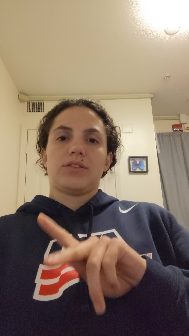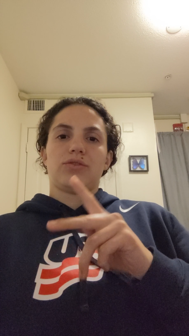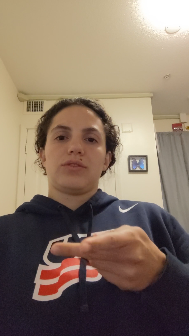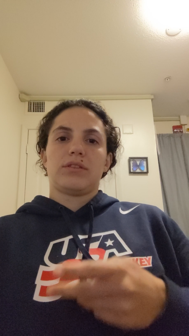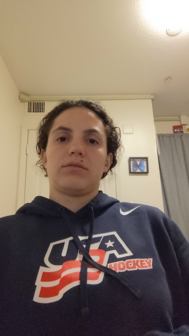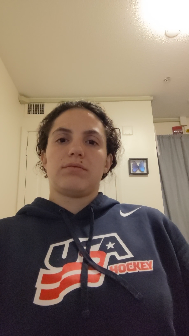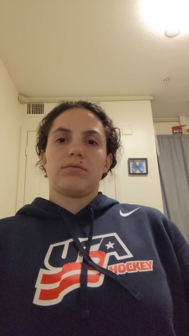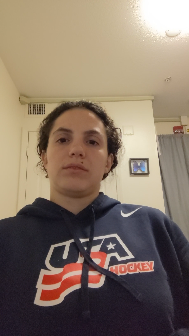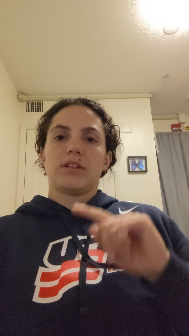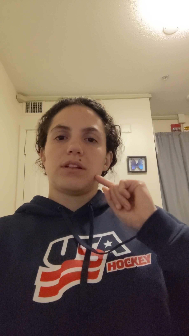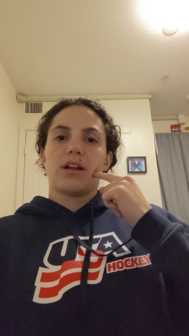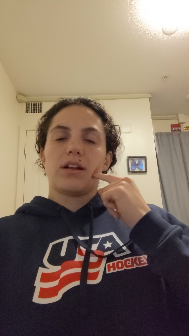candy